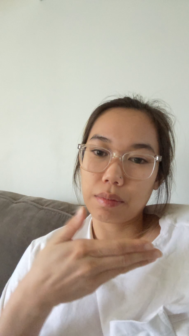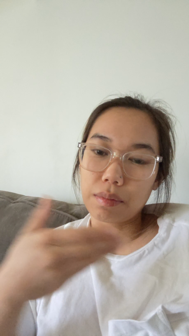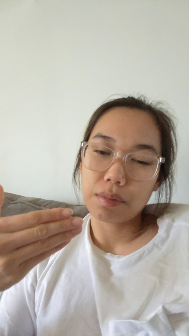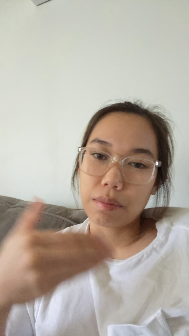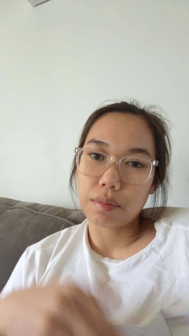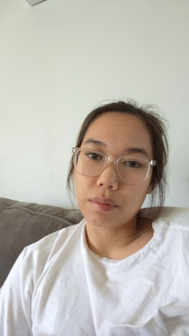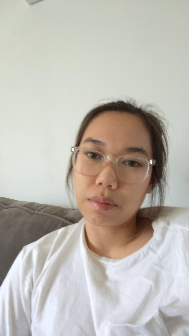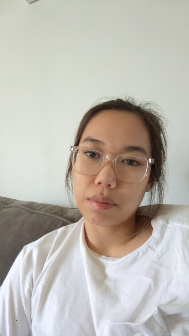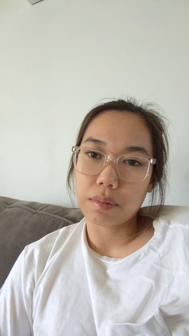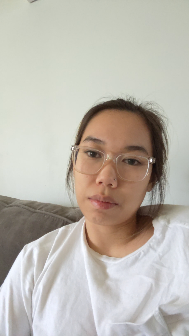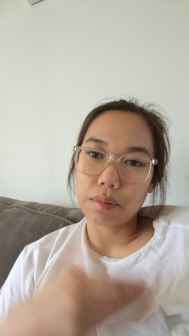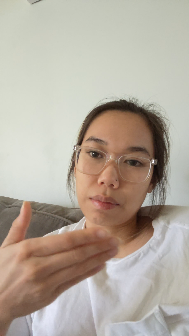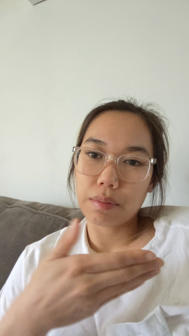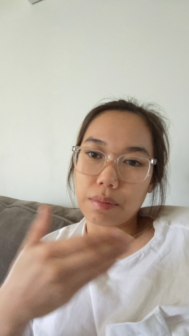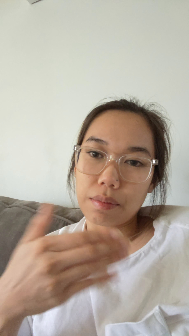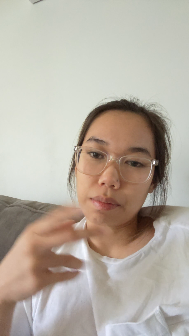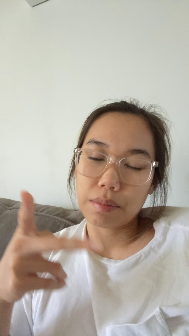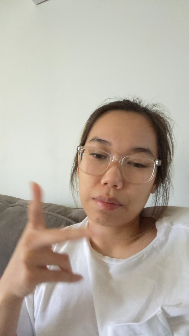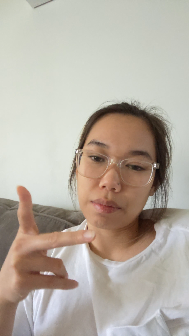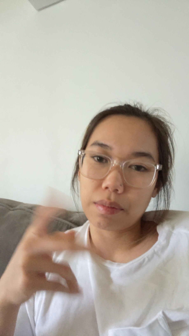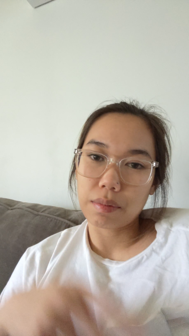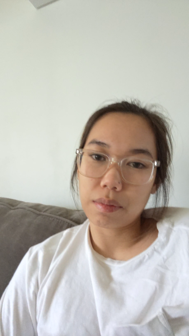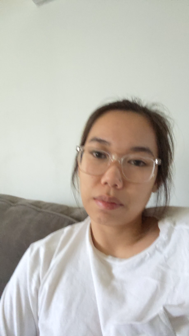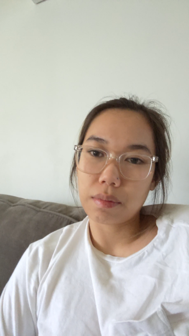babysitter